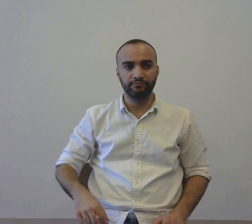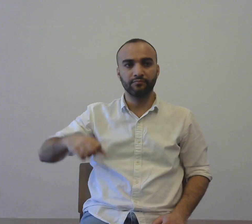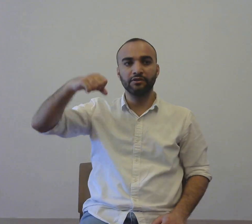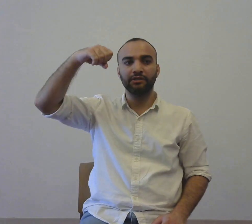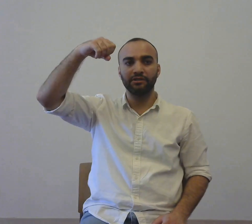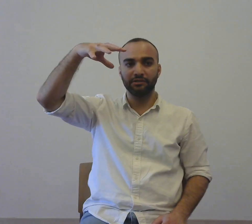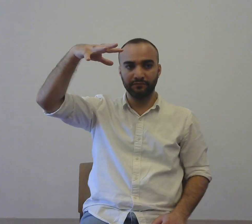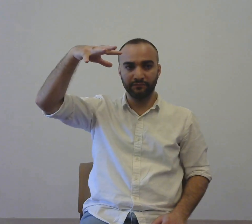işigi